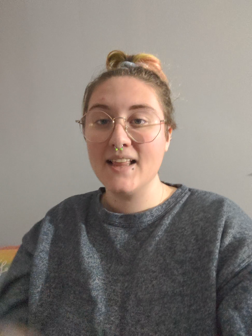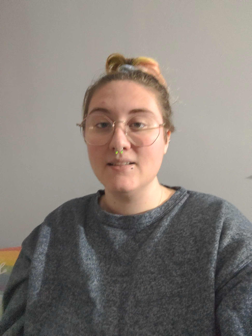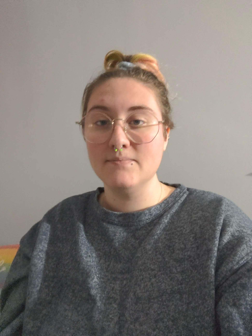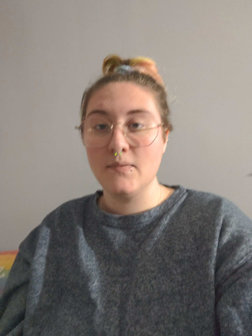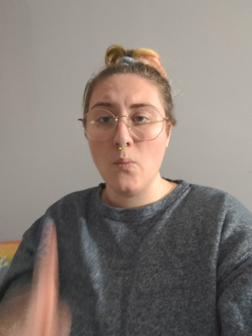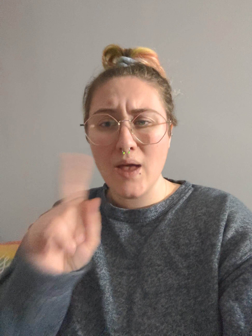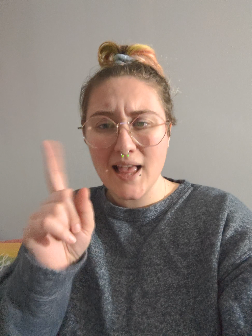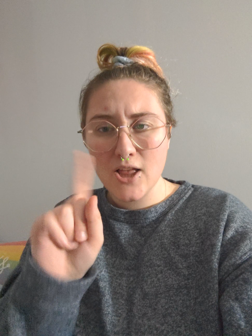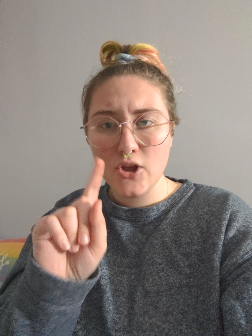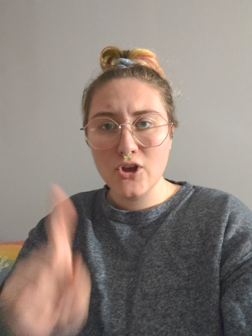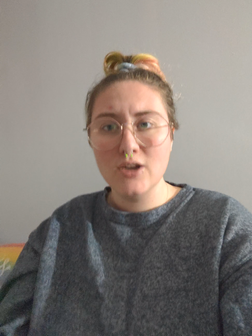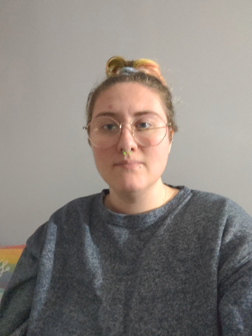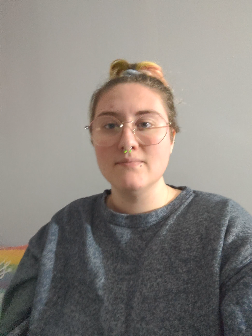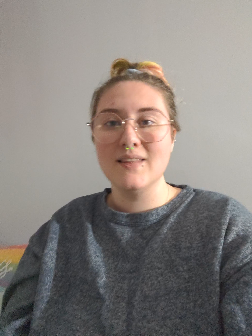where